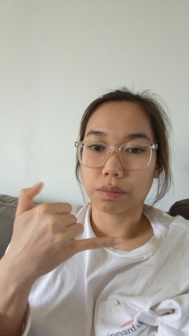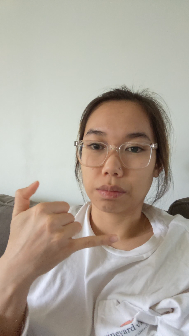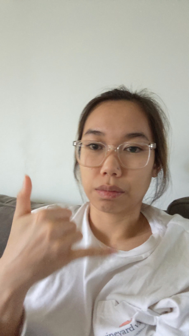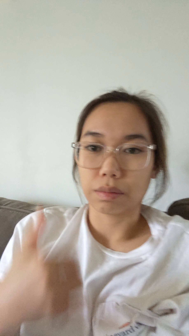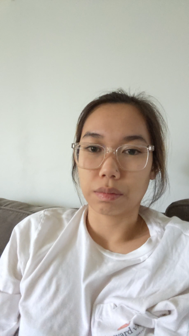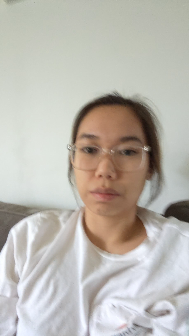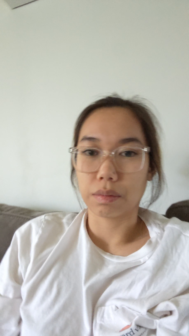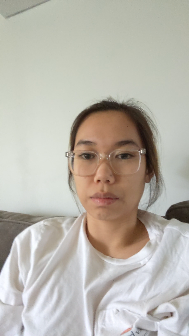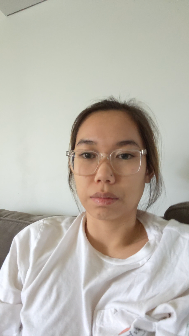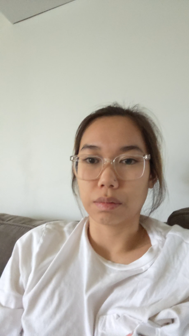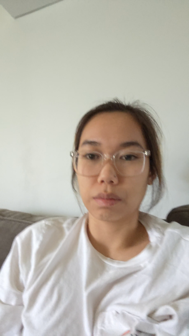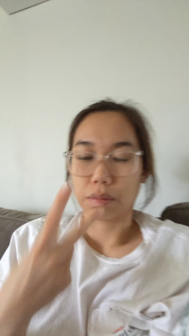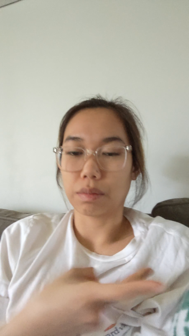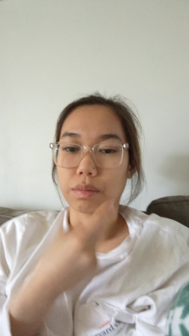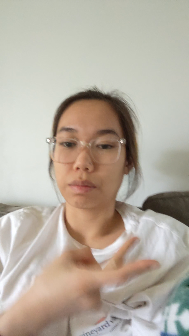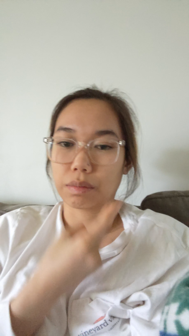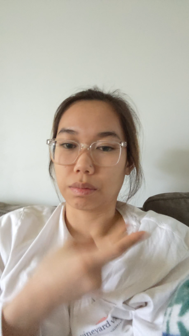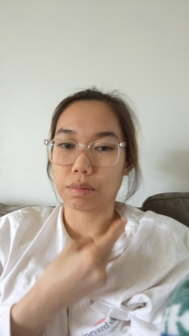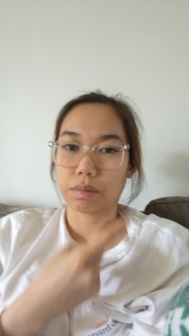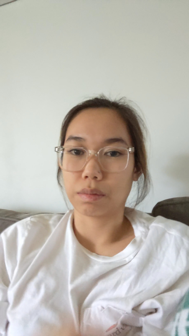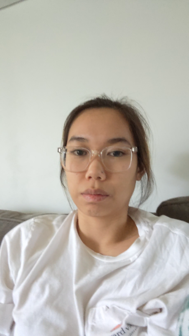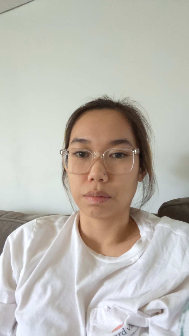sheep